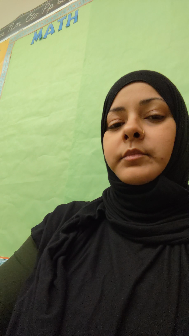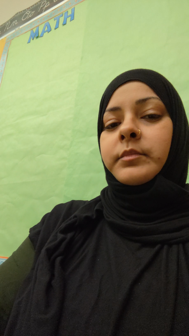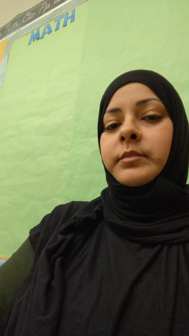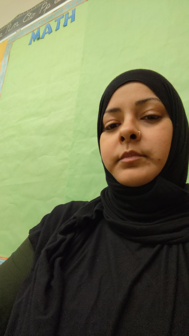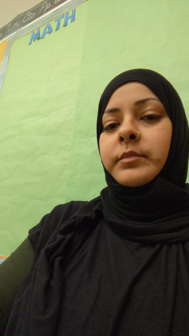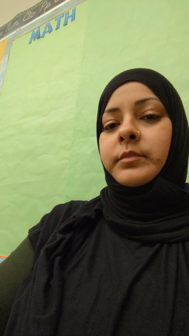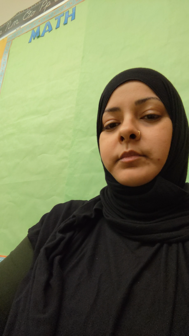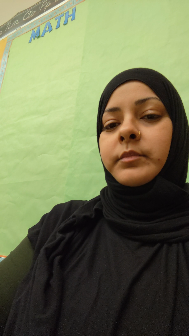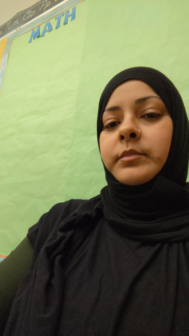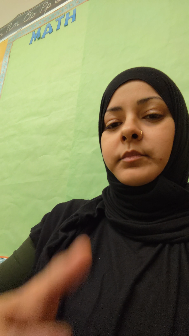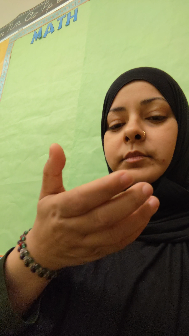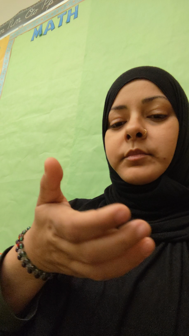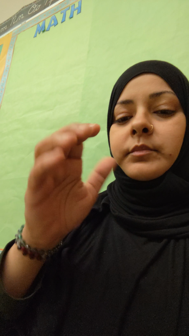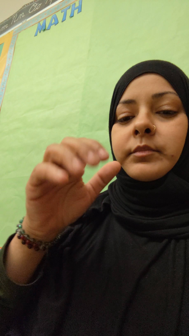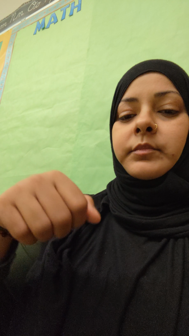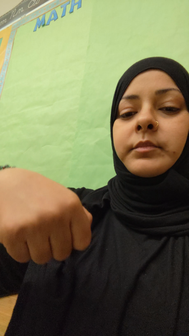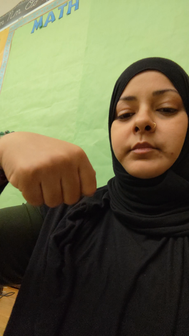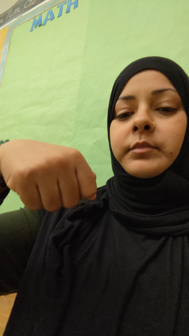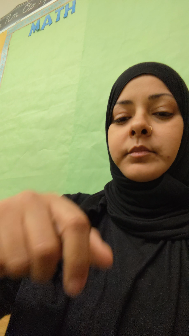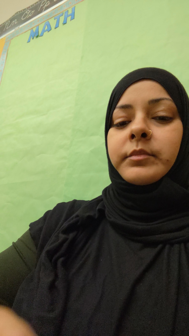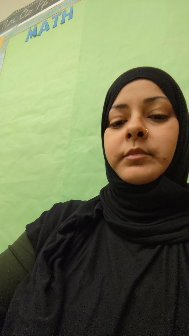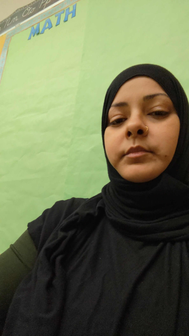basket